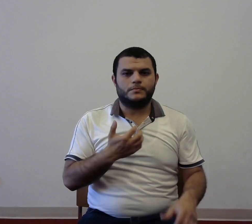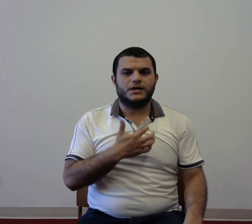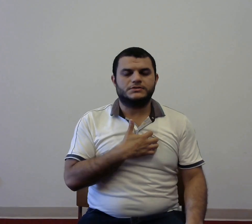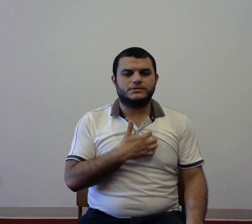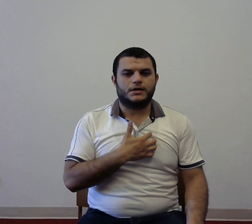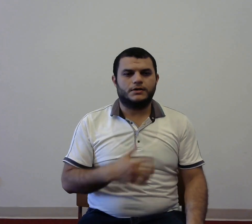istəmək